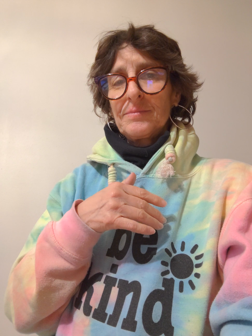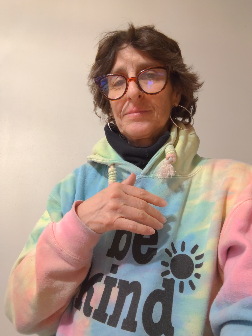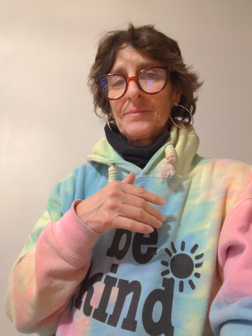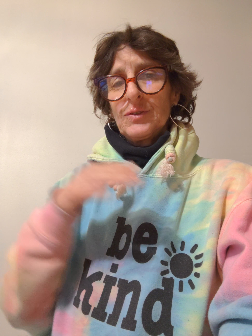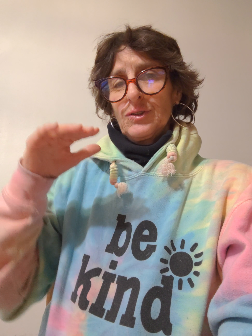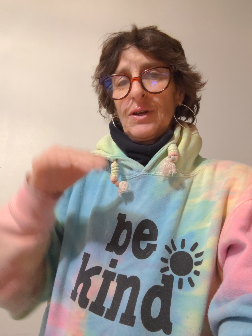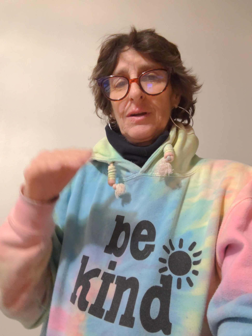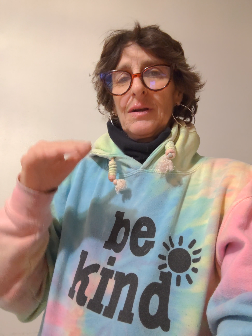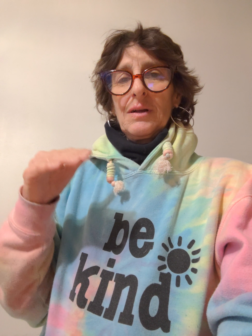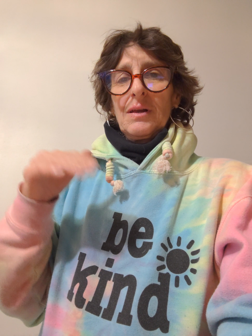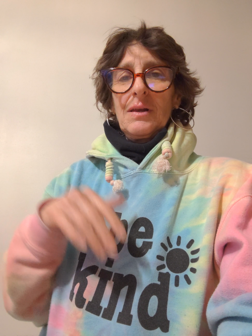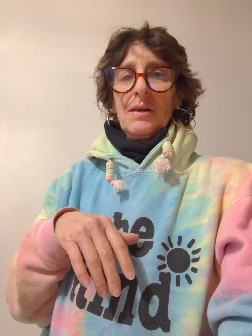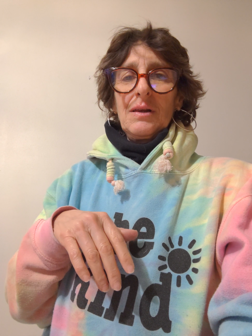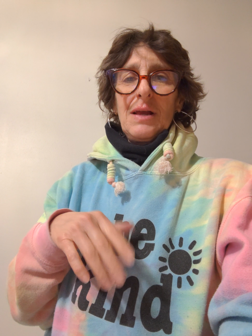child